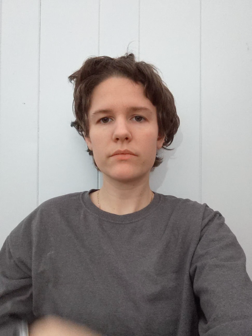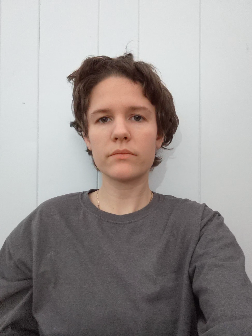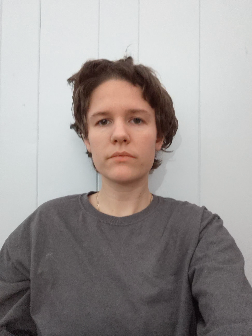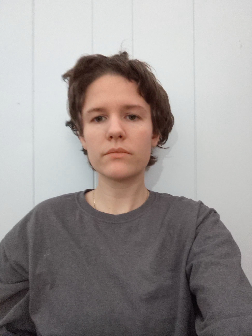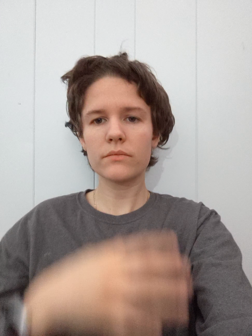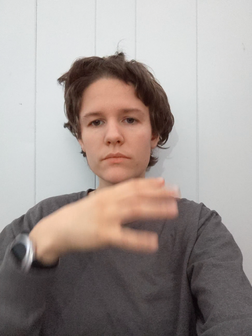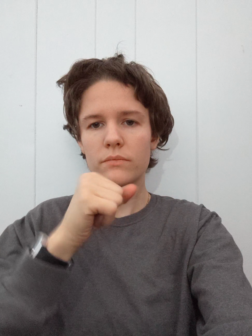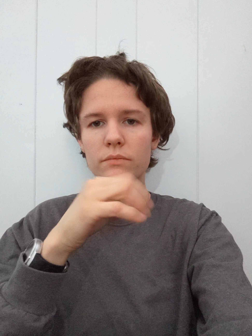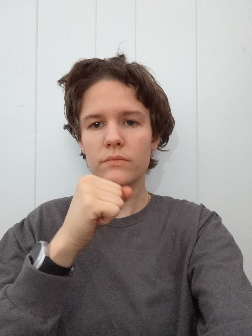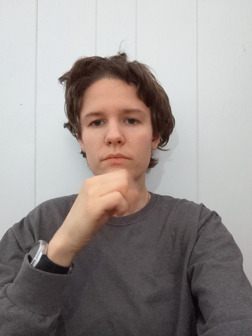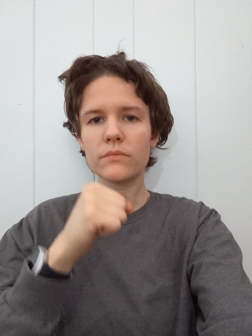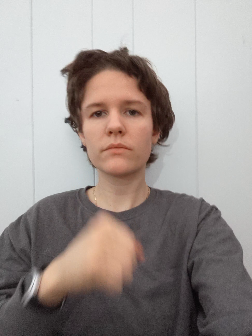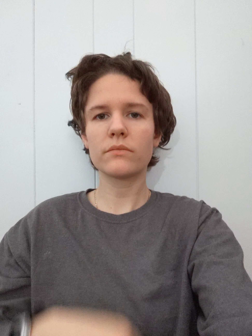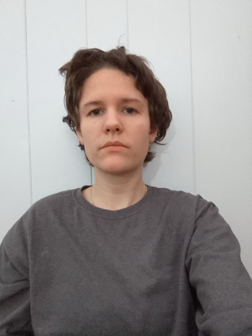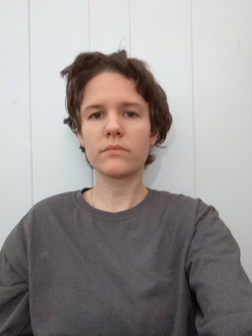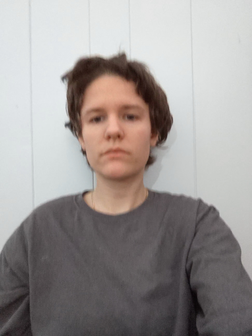orange